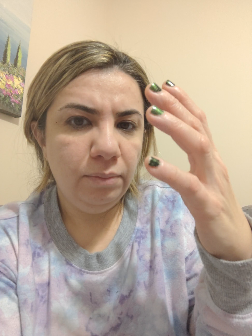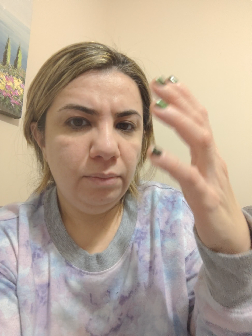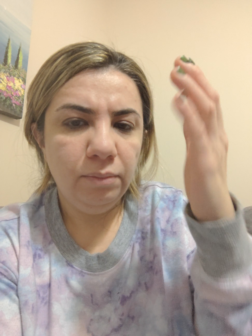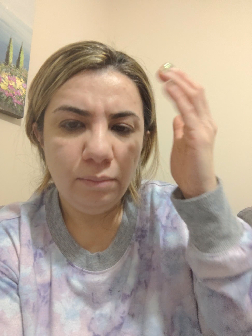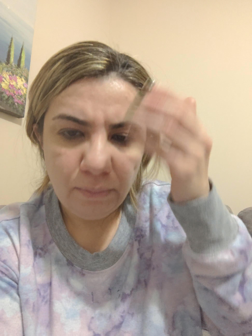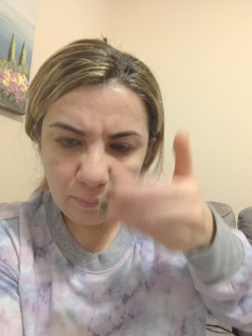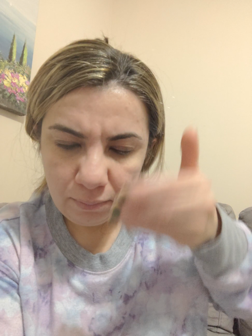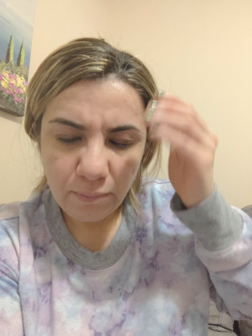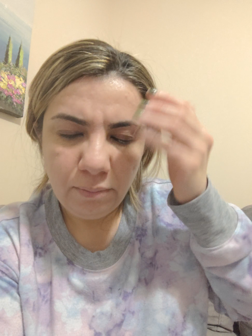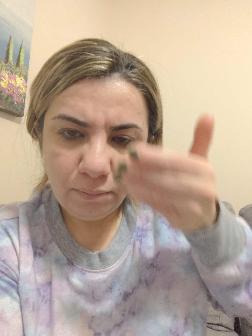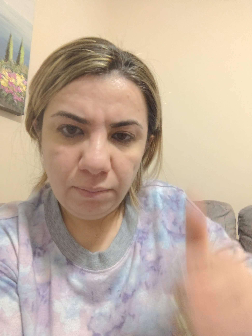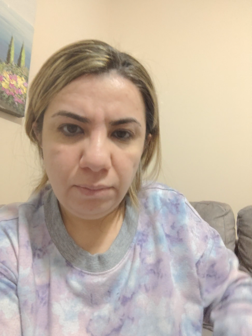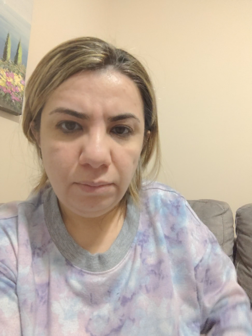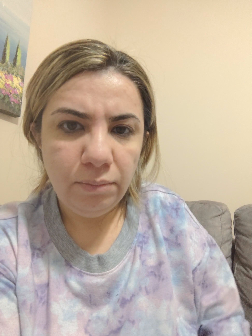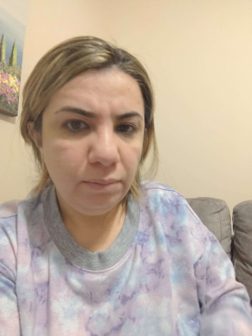sleepy